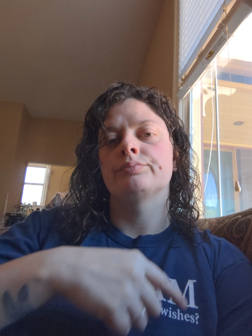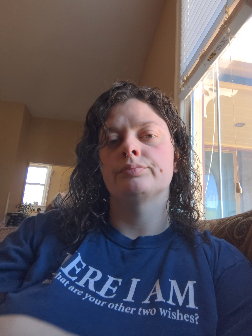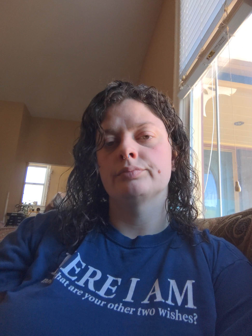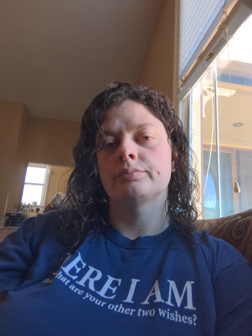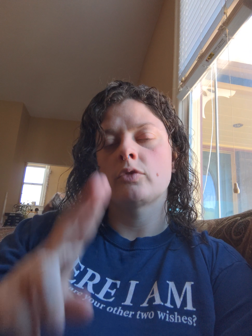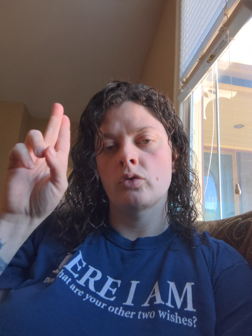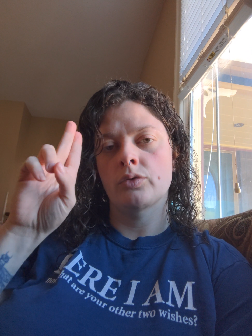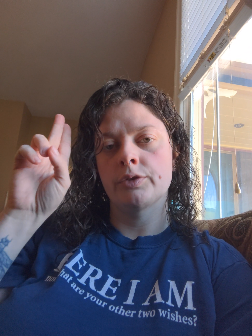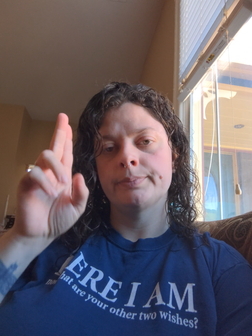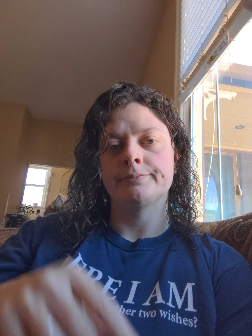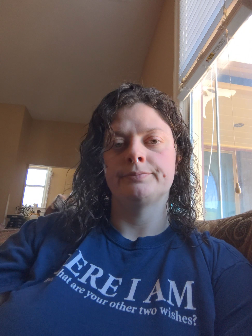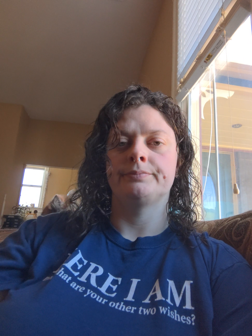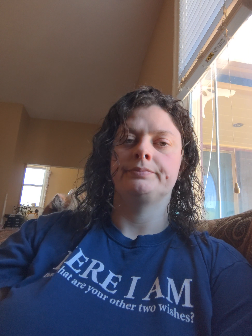uncle